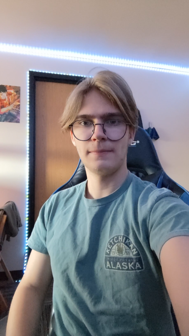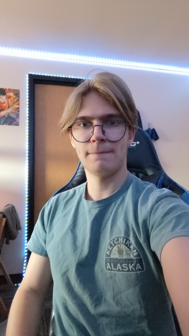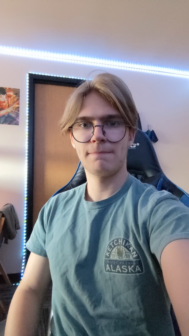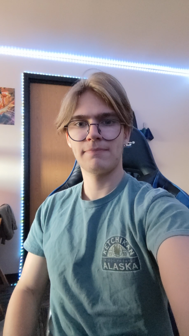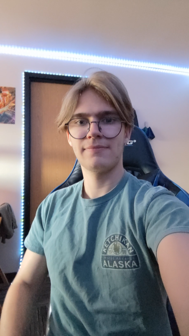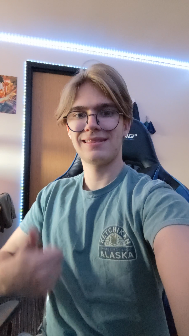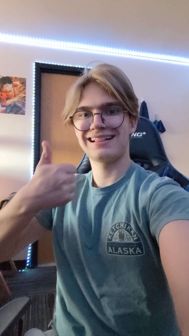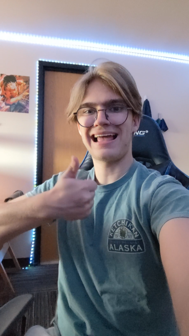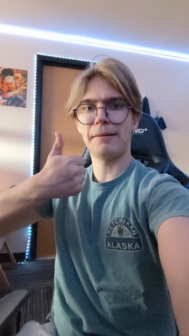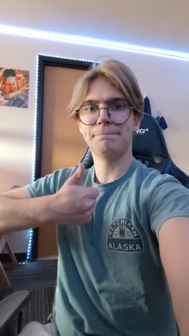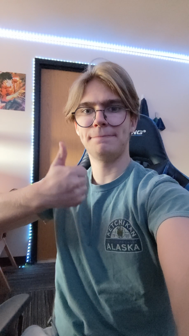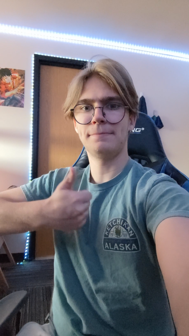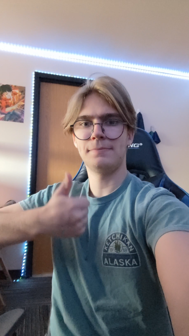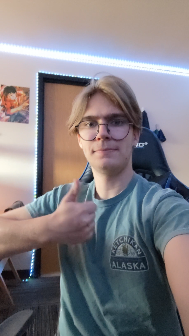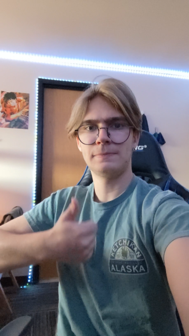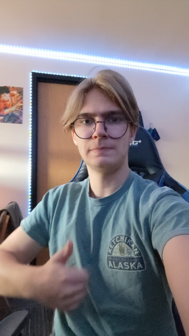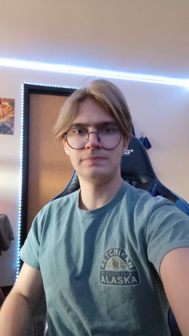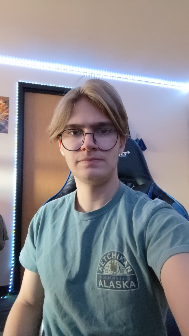help